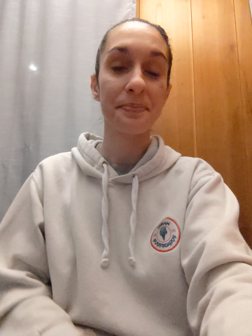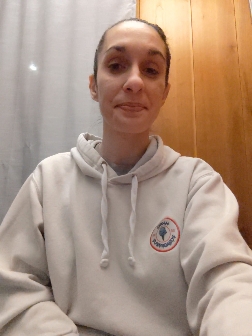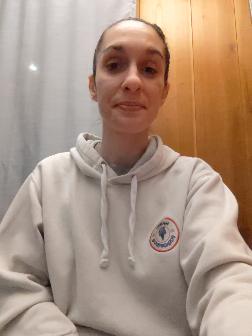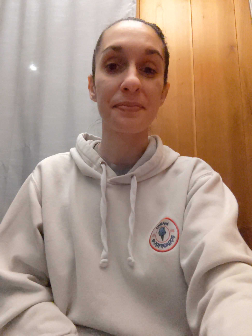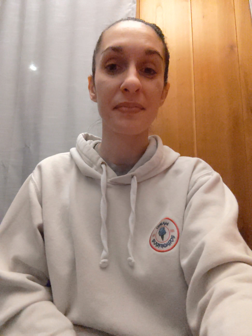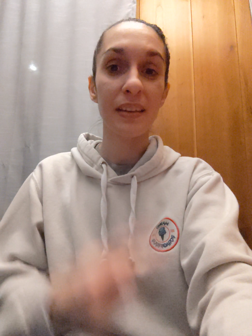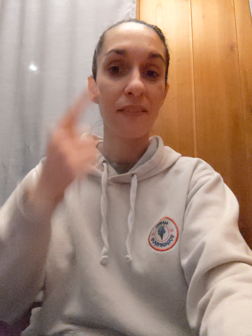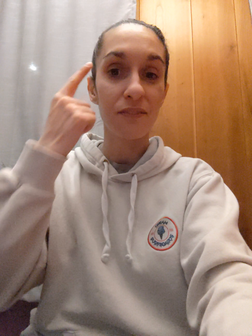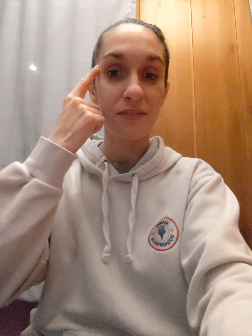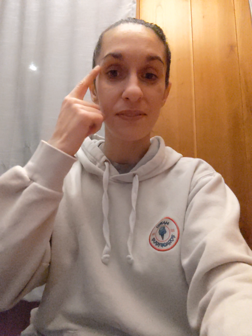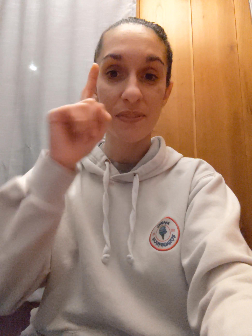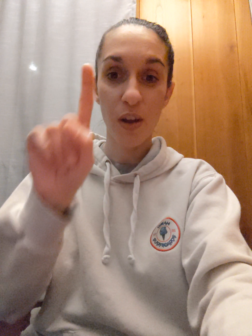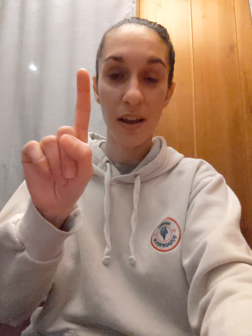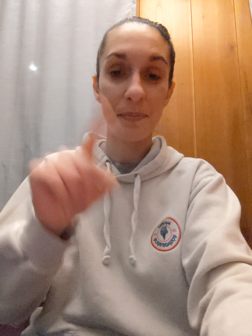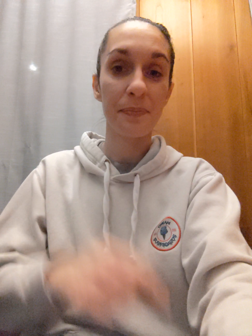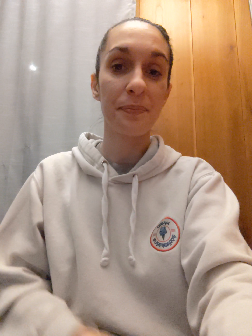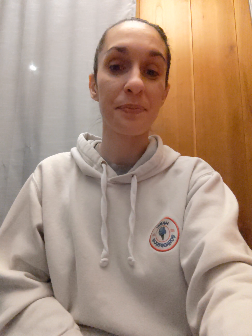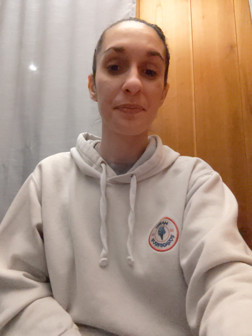for